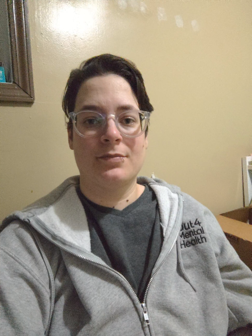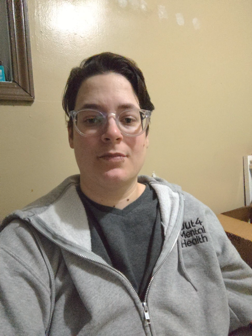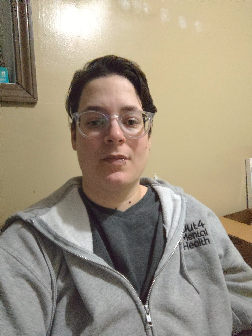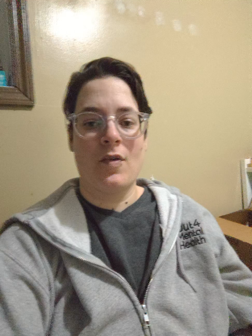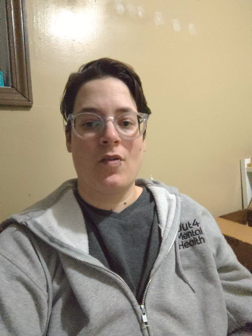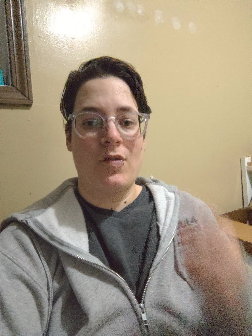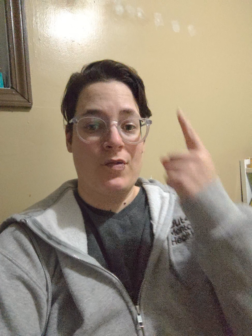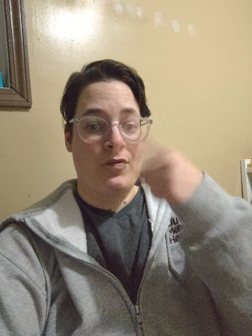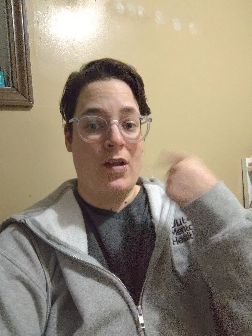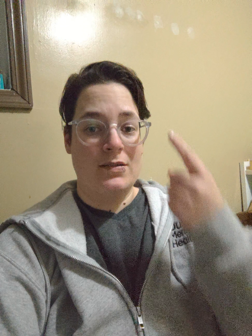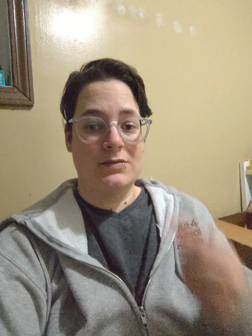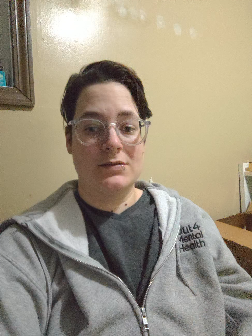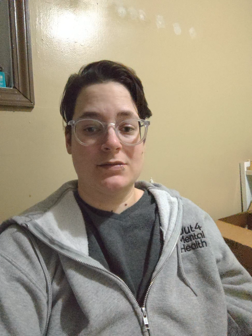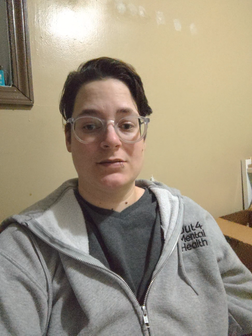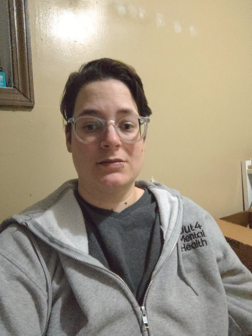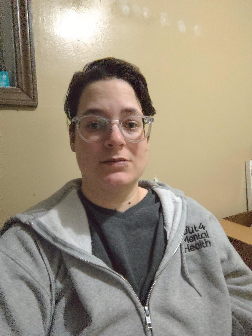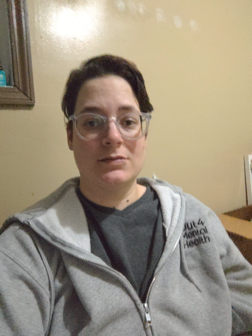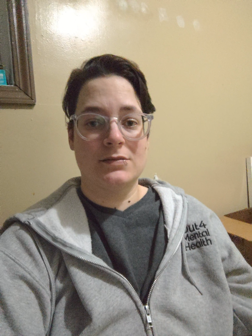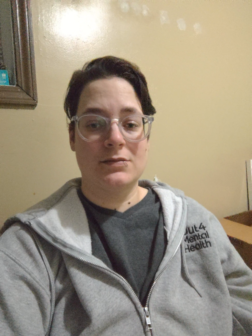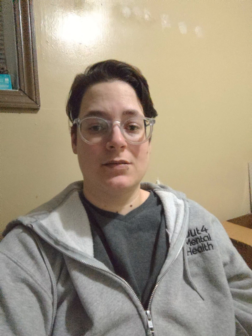face